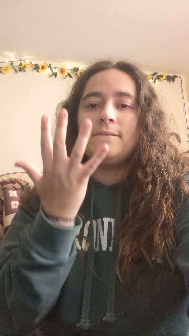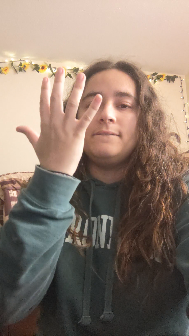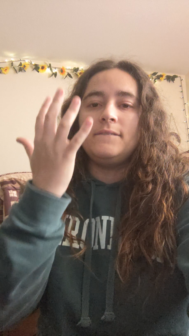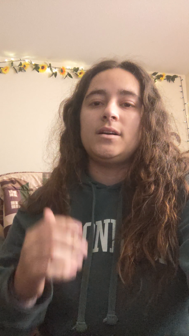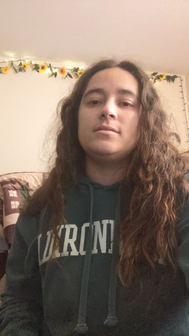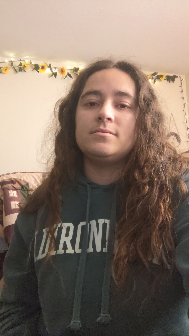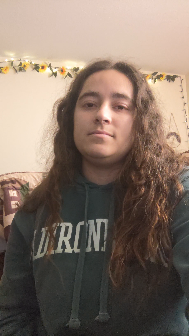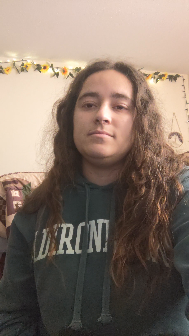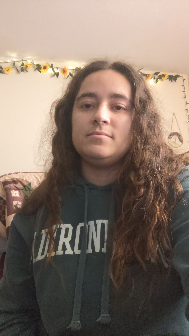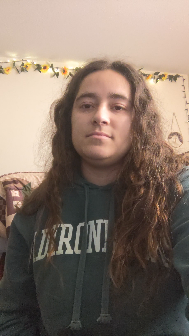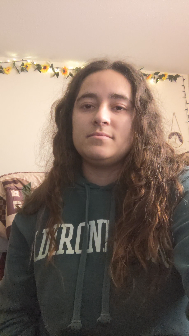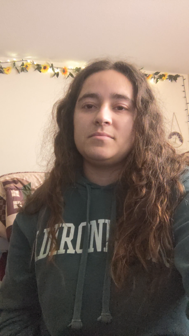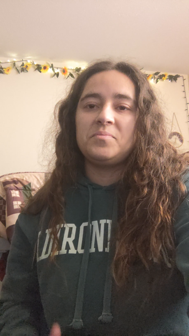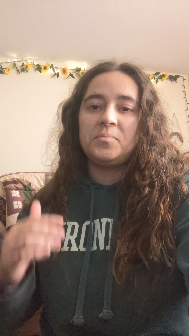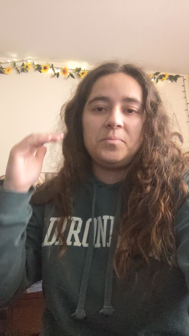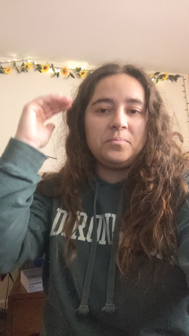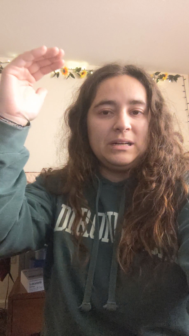big